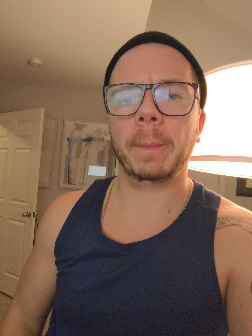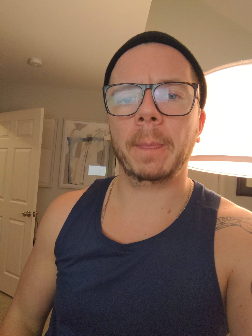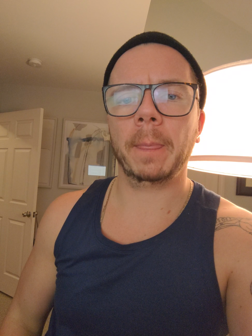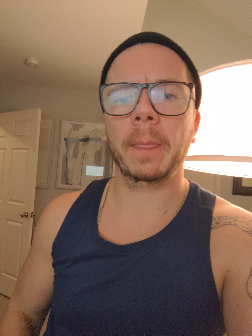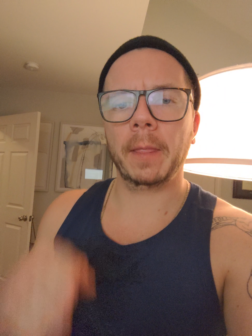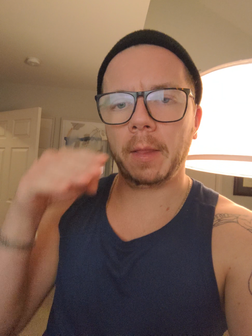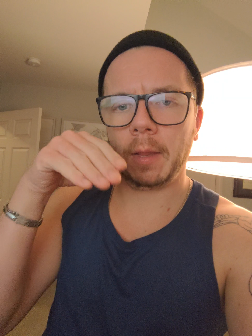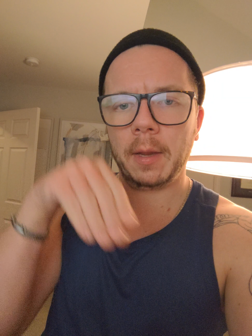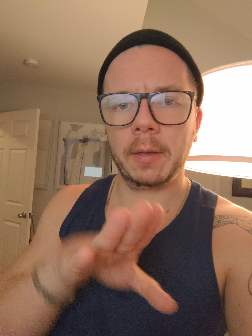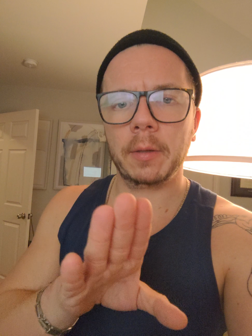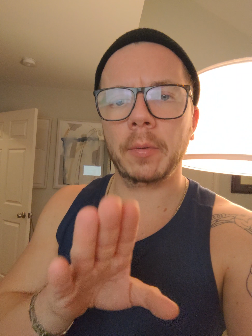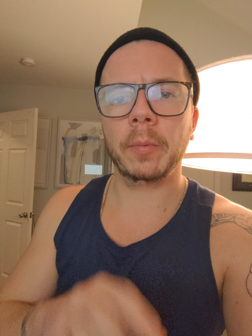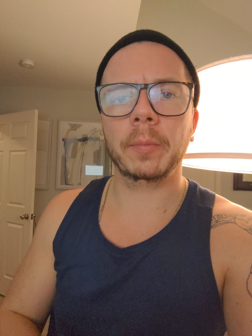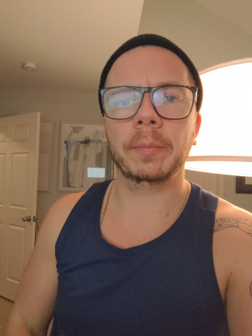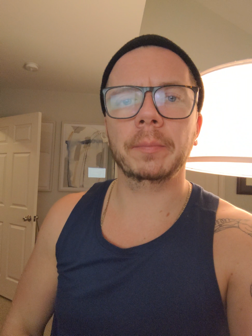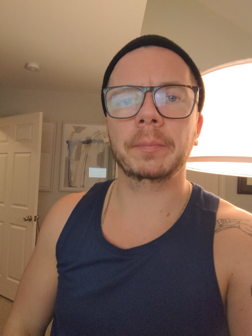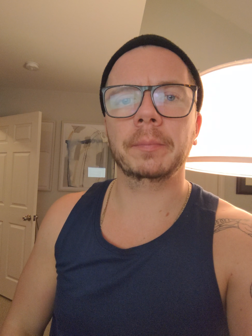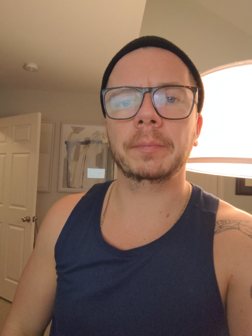into